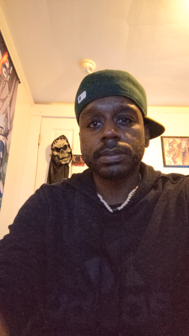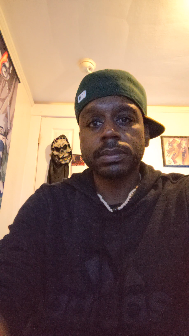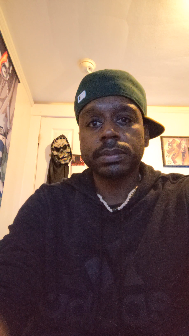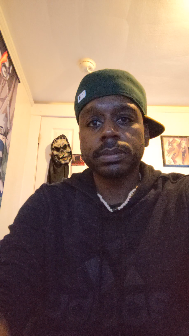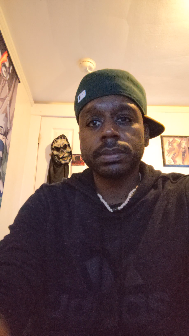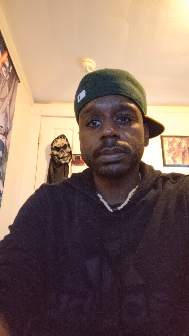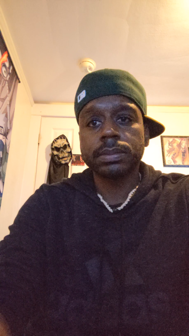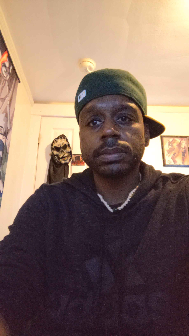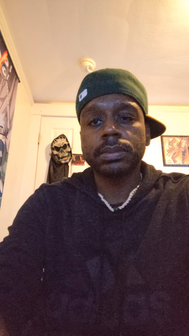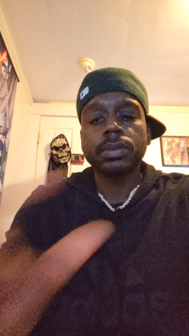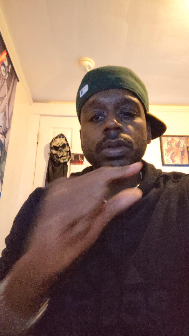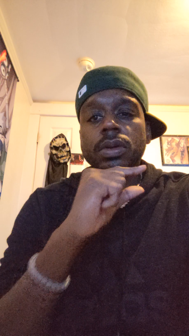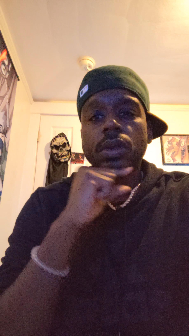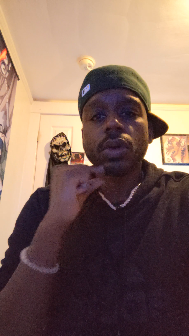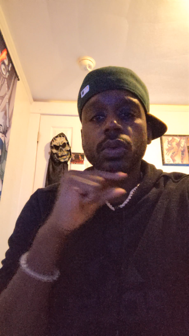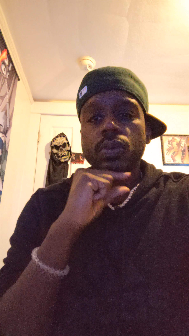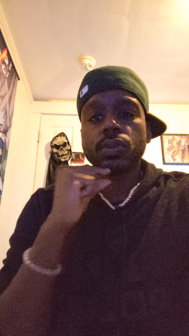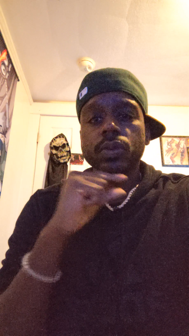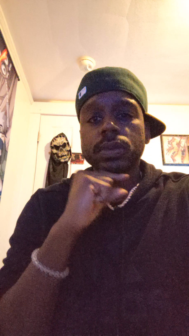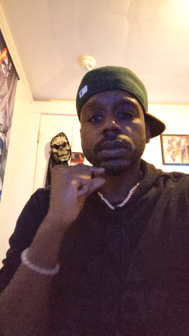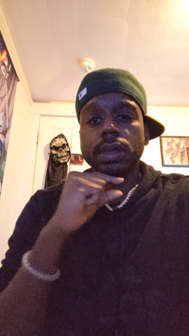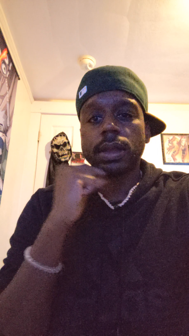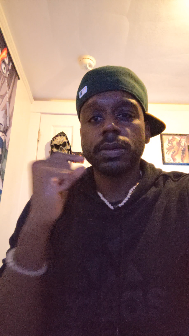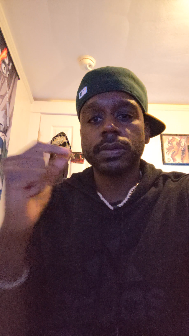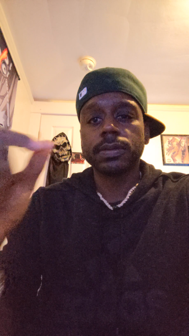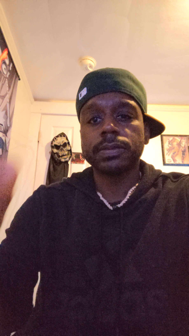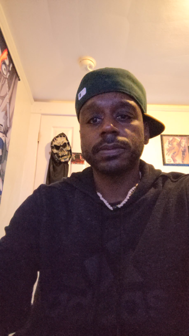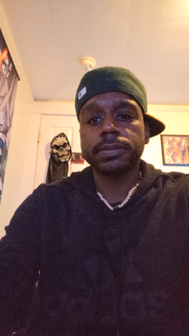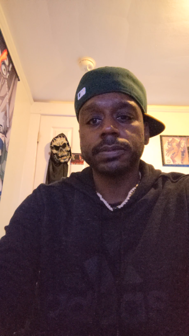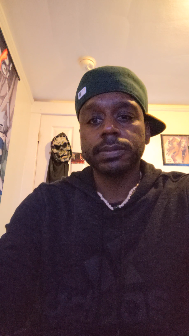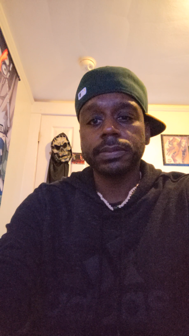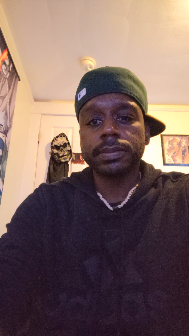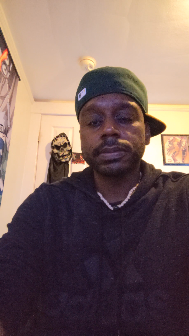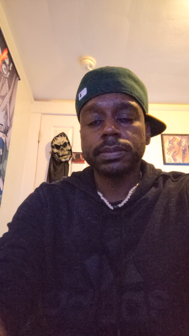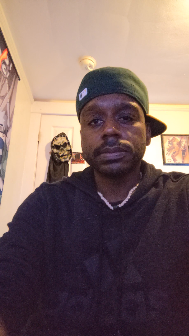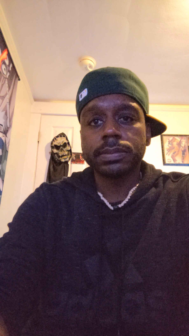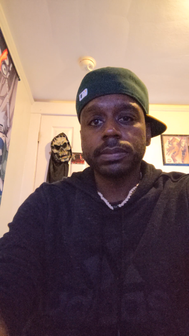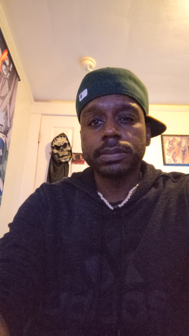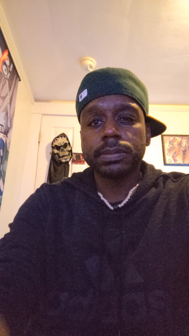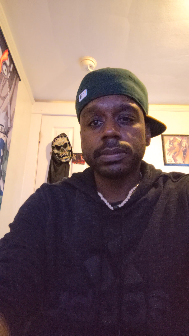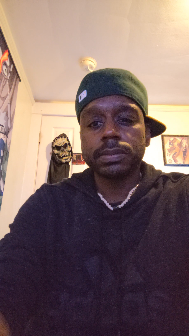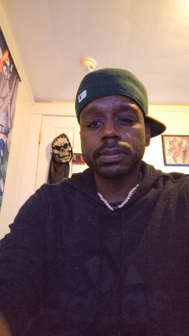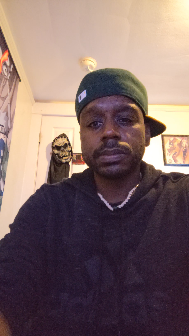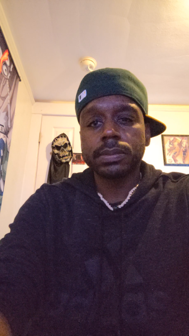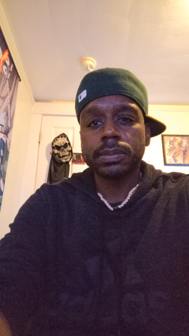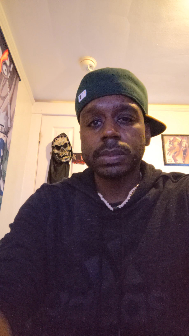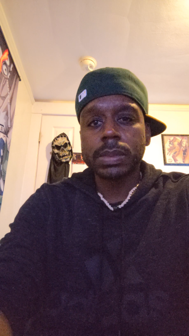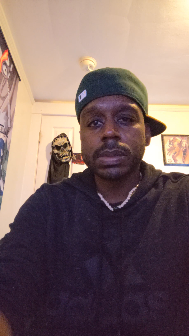glue